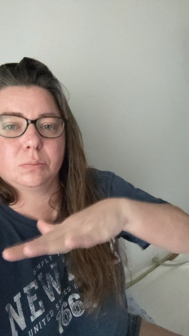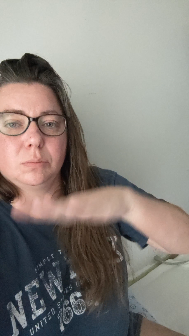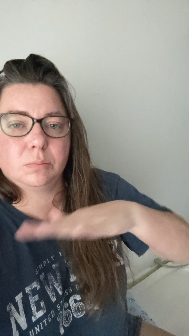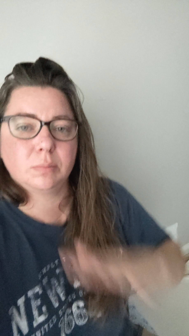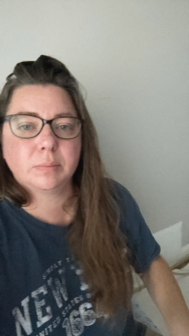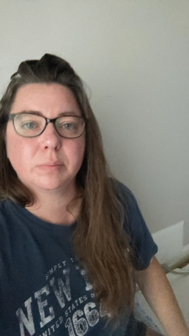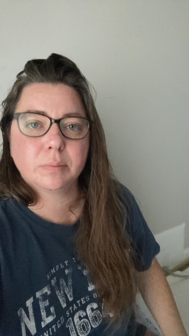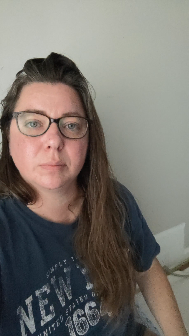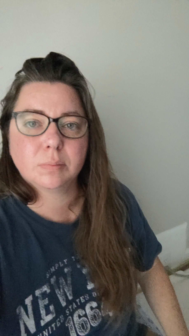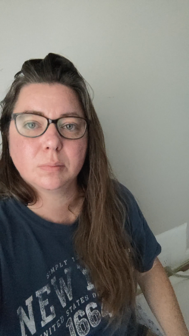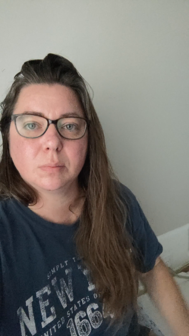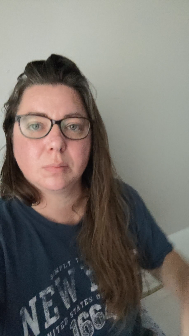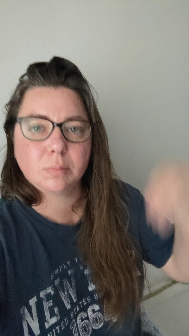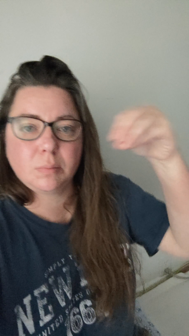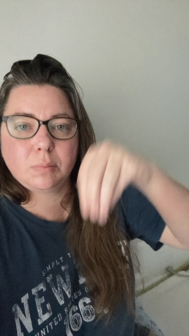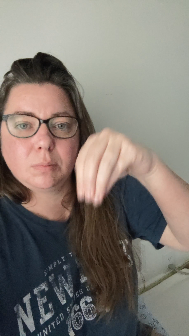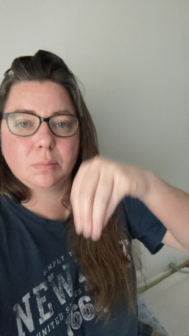inside